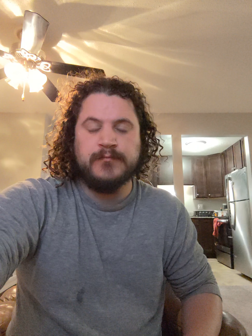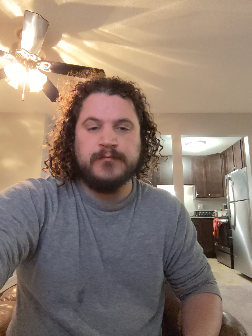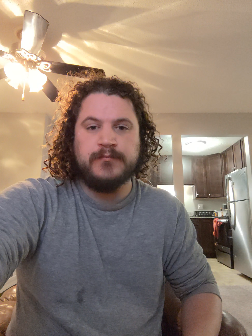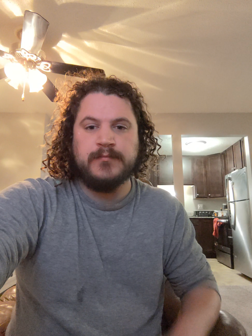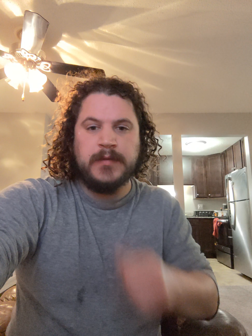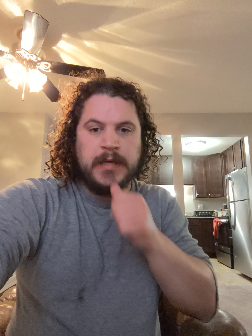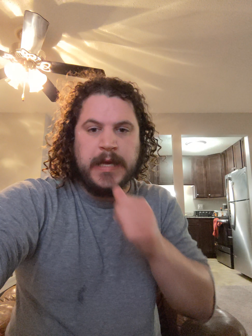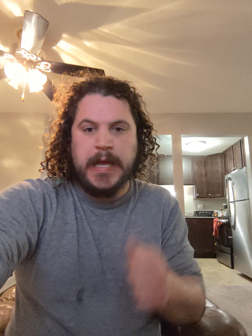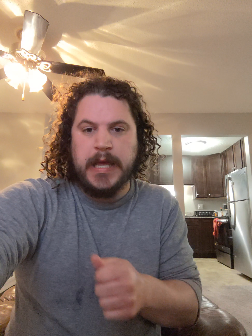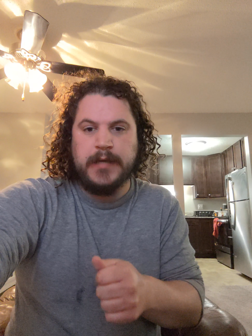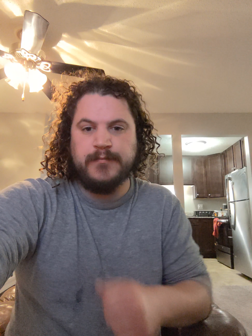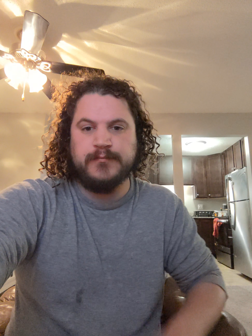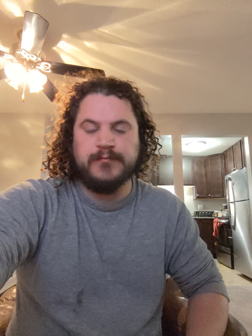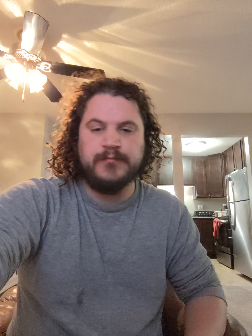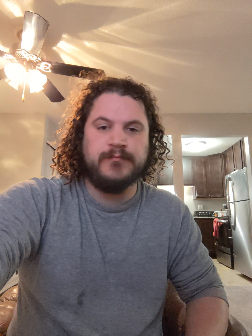hide